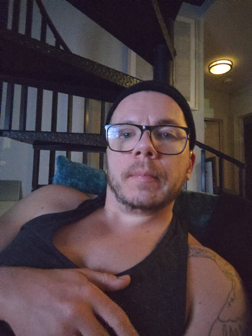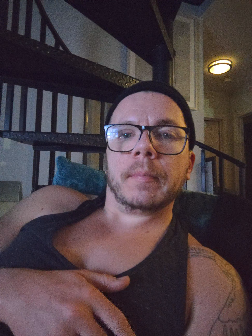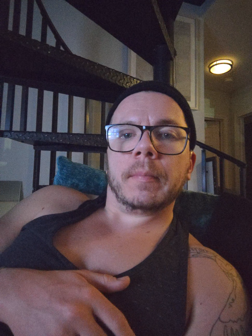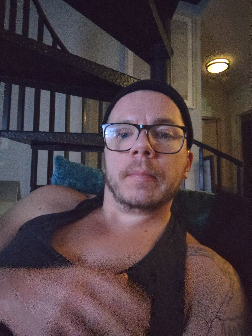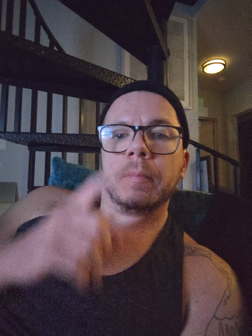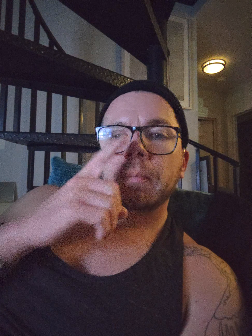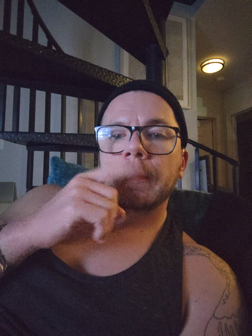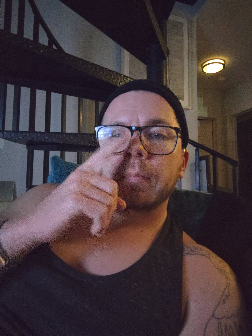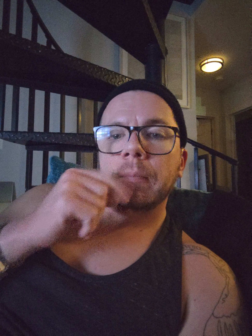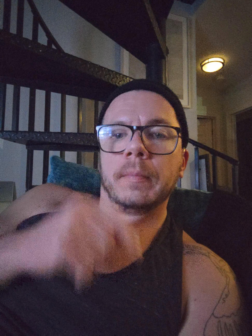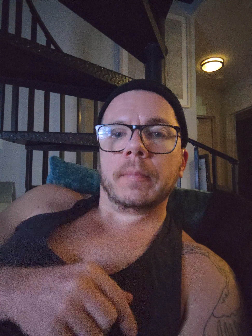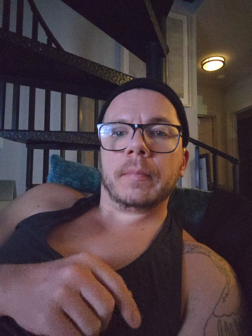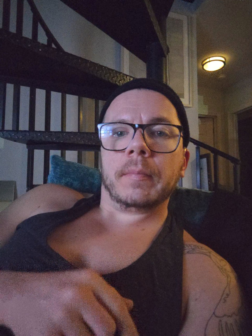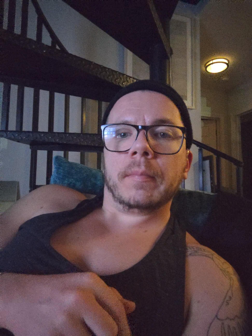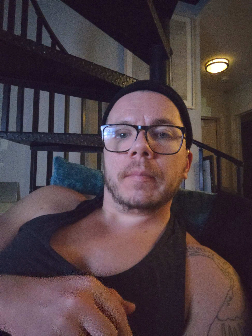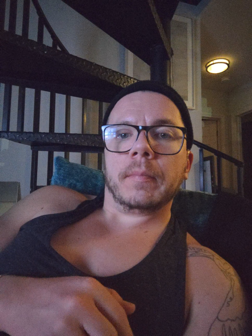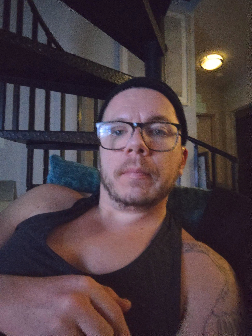mouse